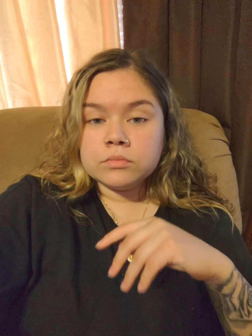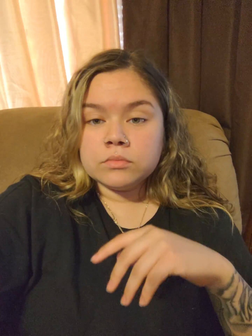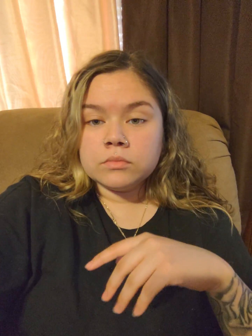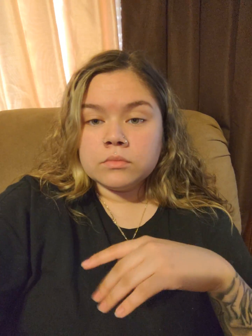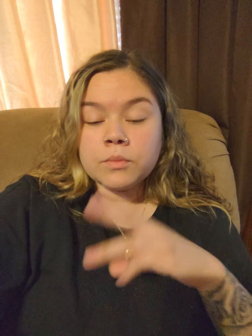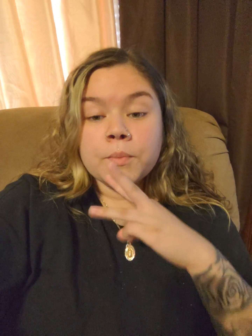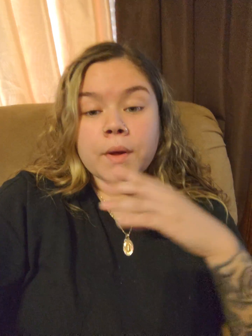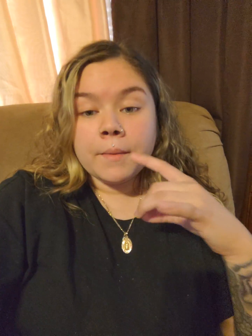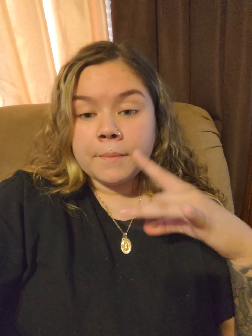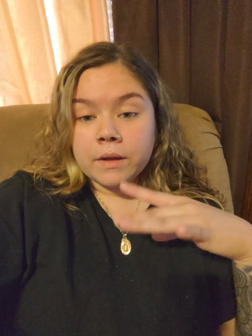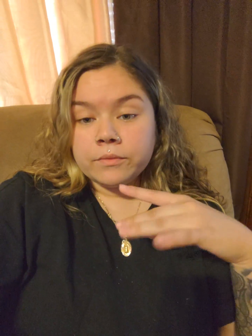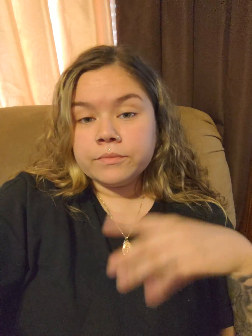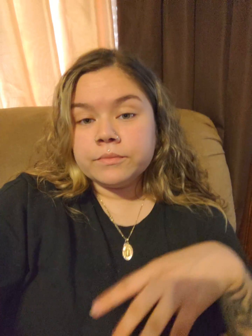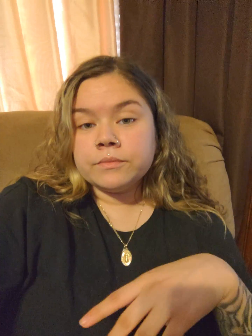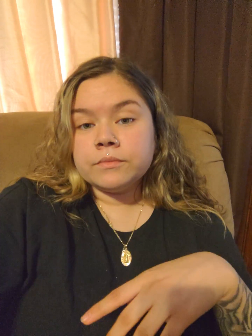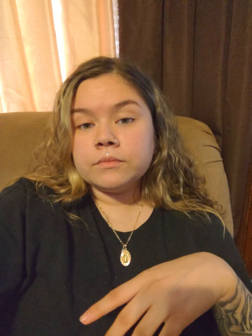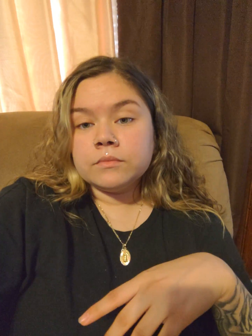melon